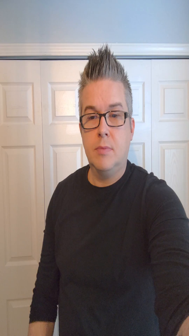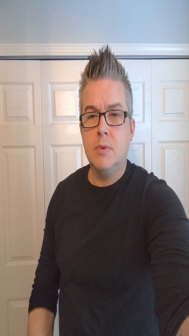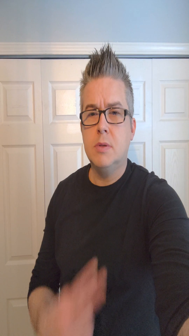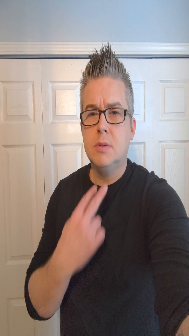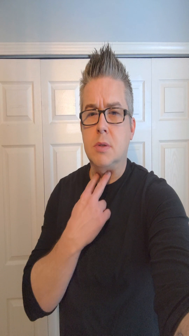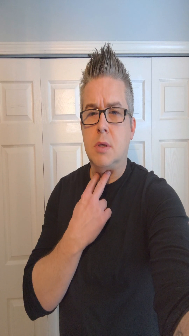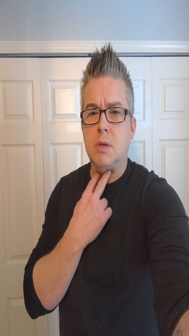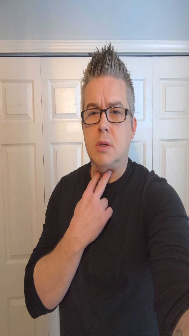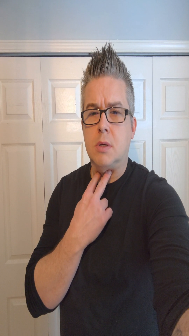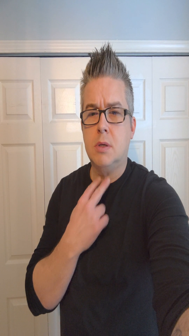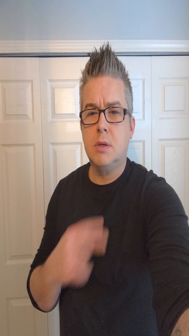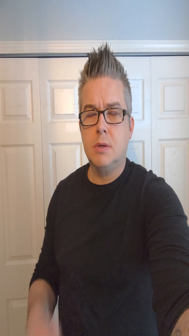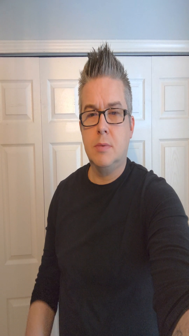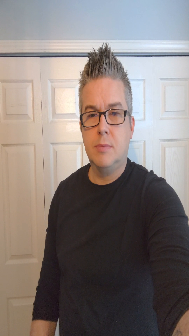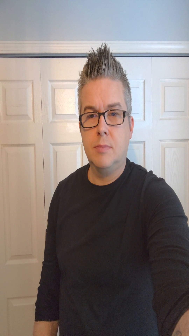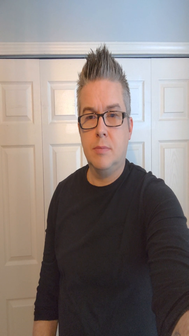stuck